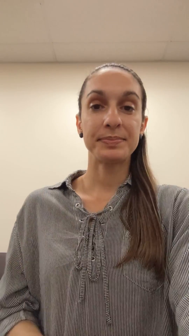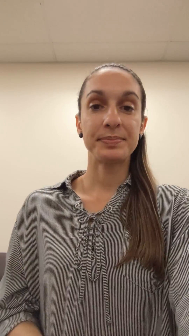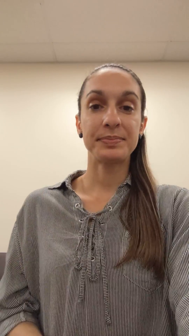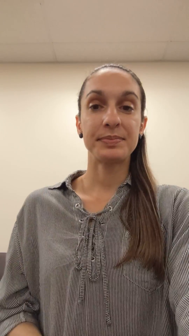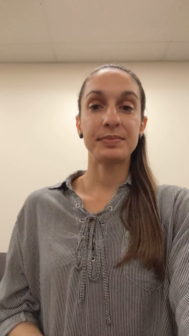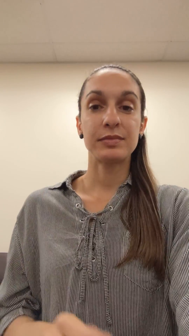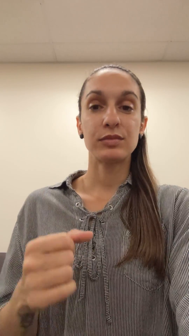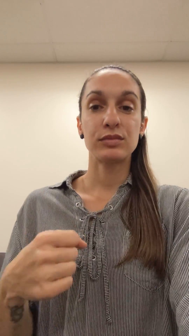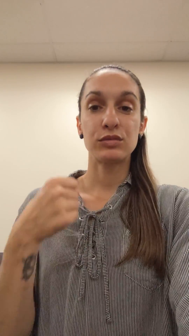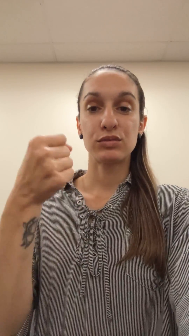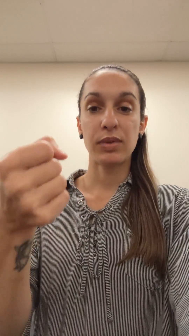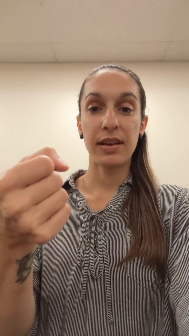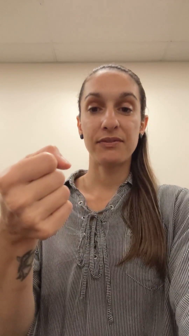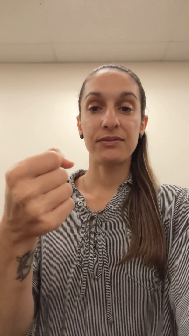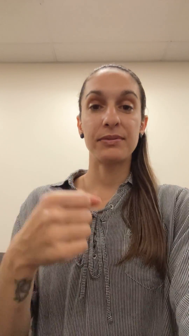drive